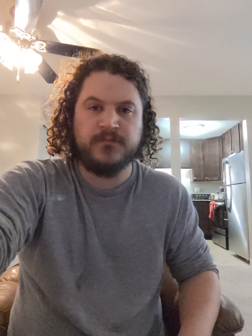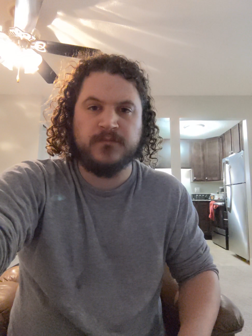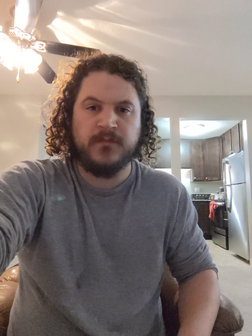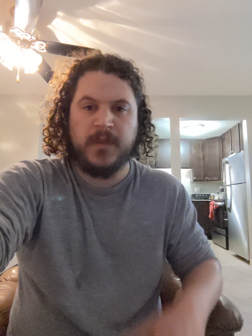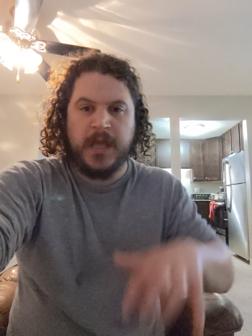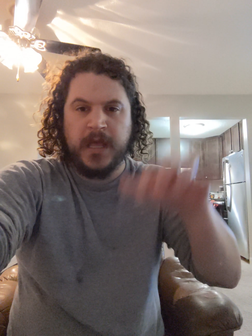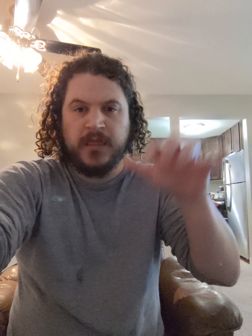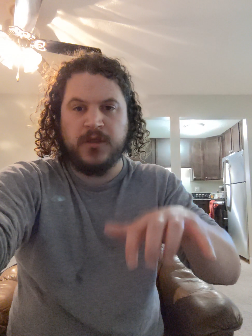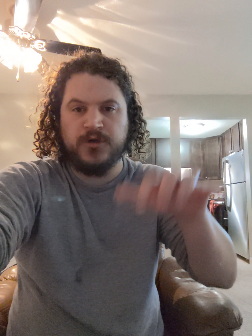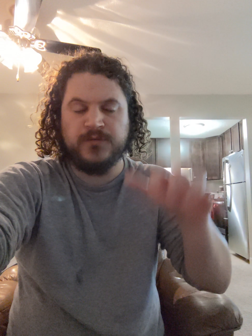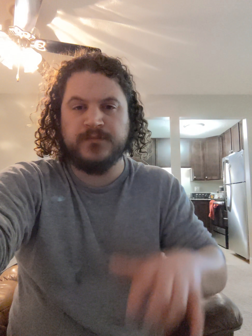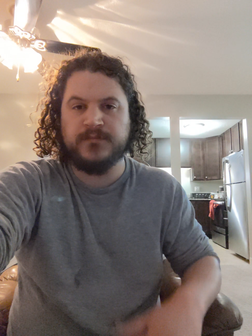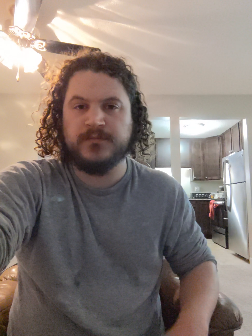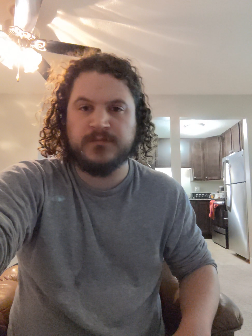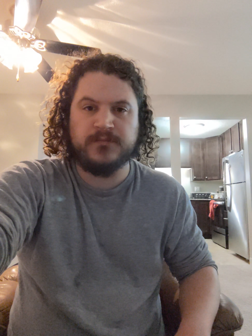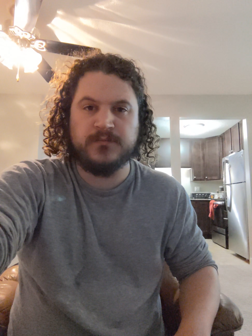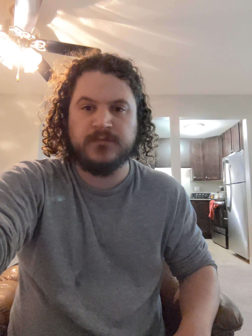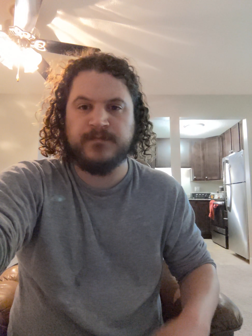alligator